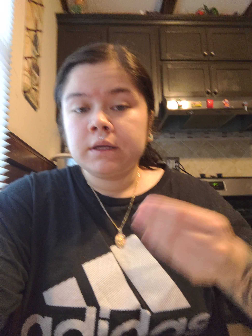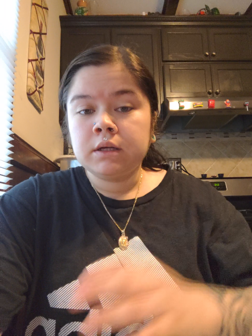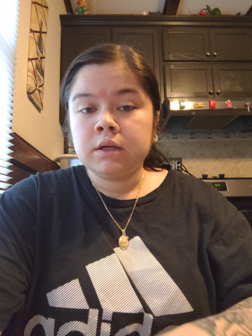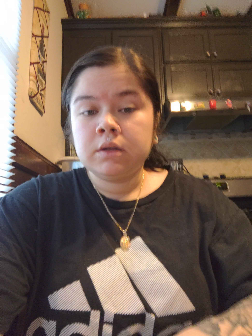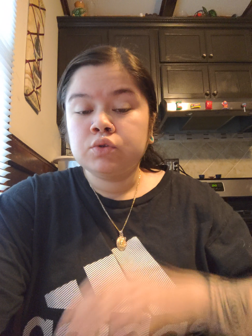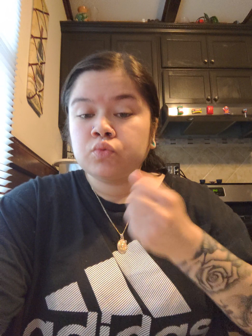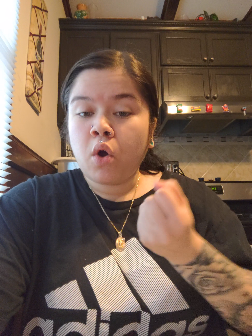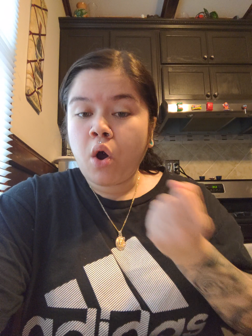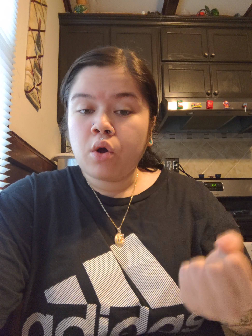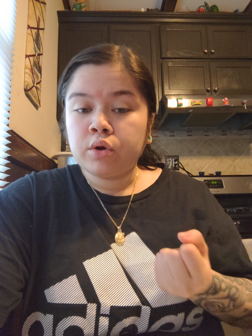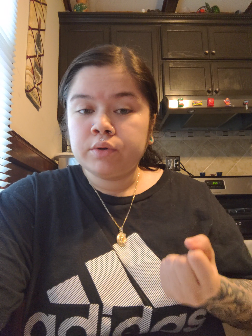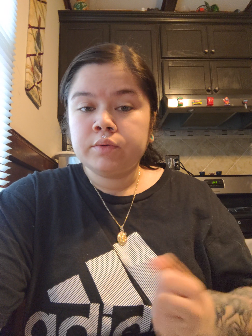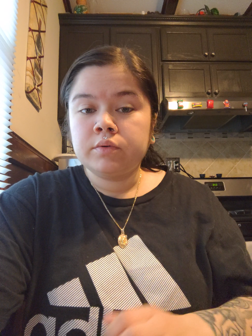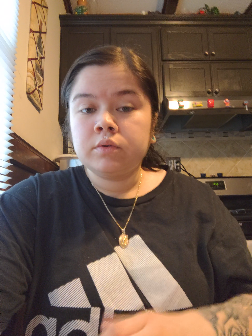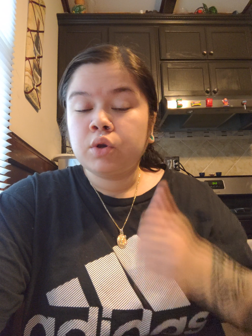drawer